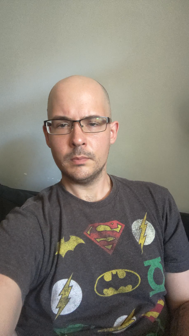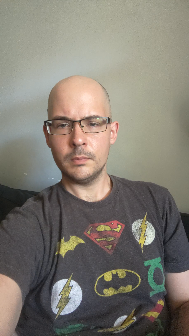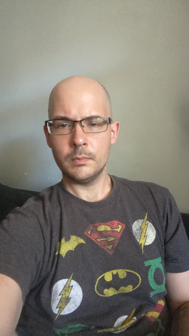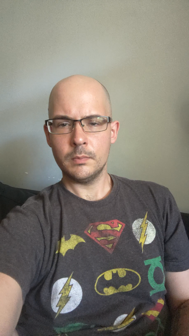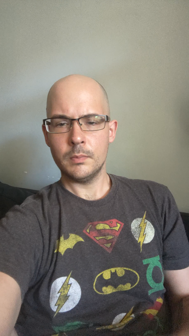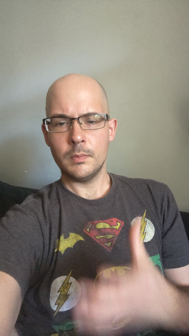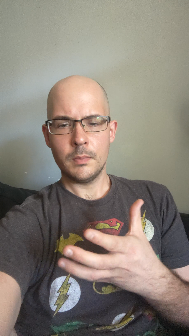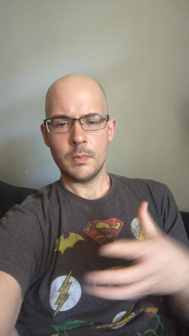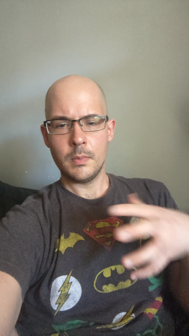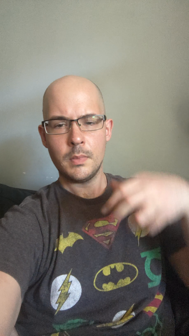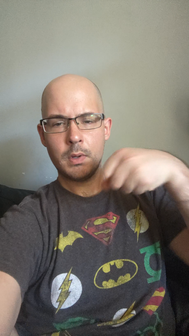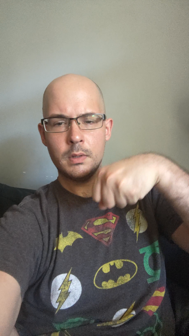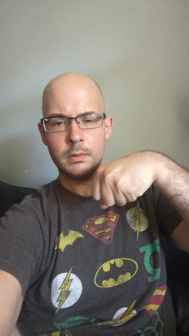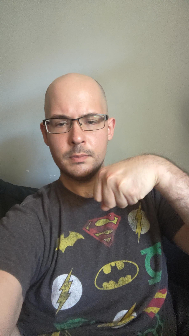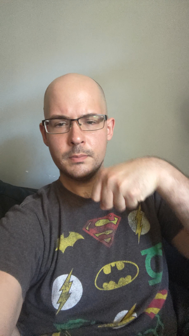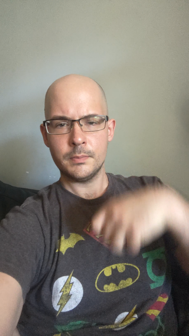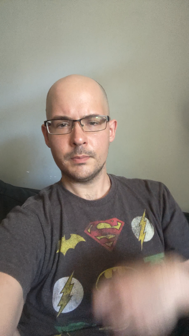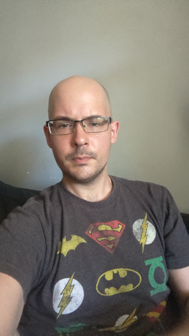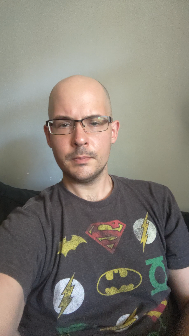bucket